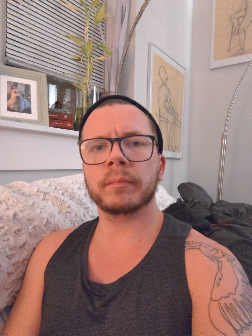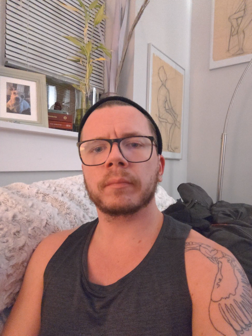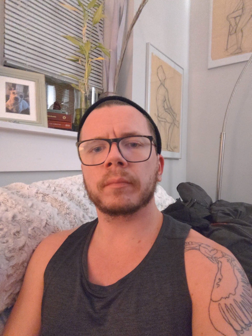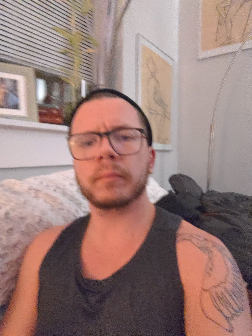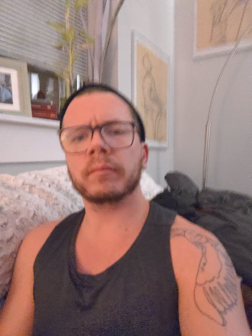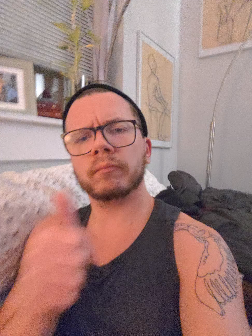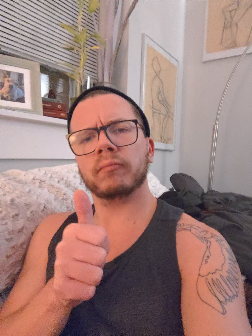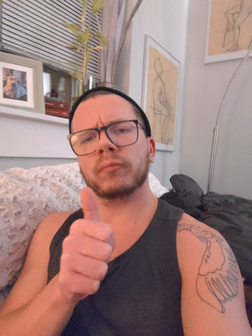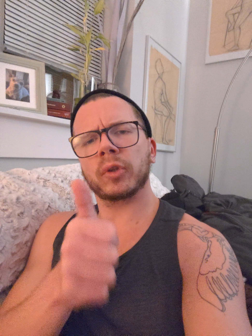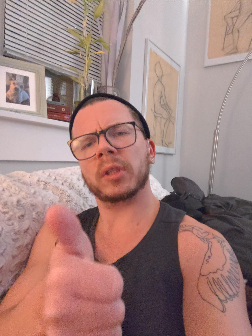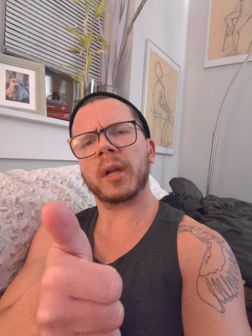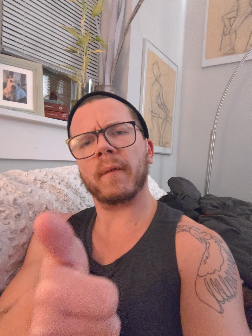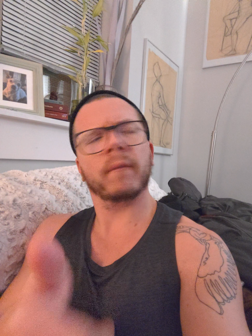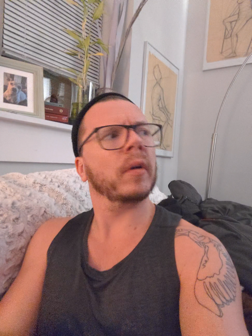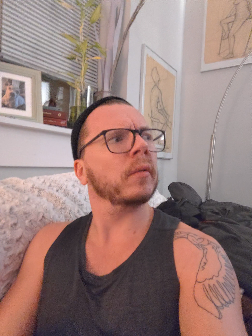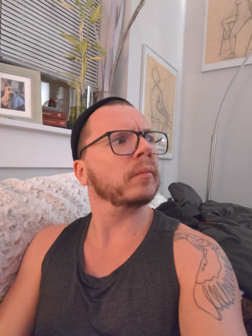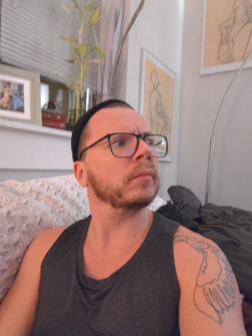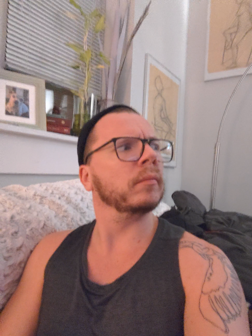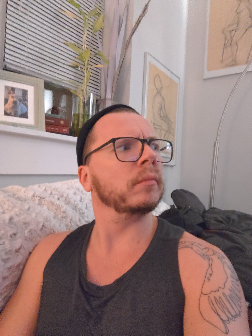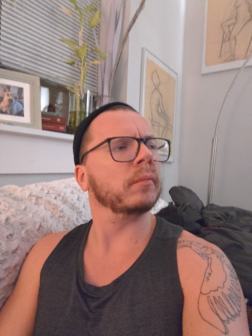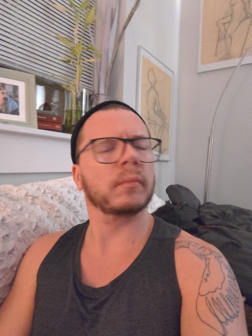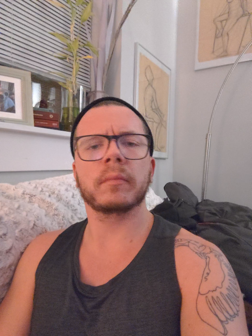yourself